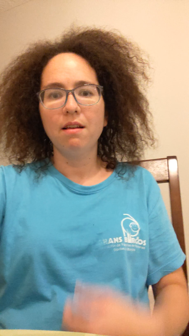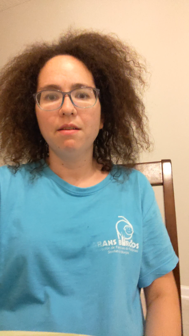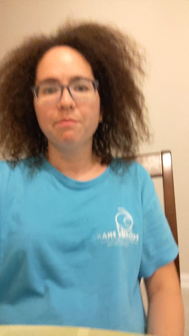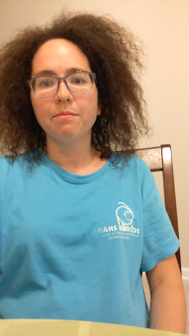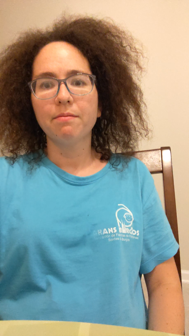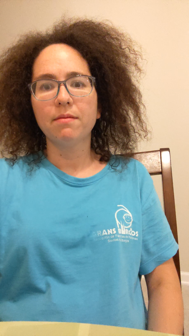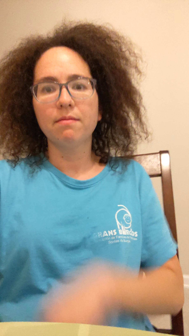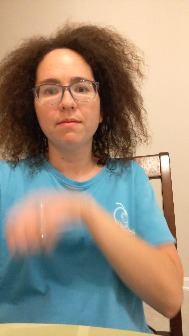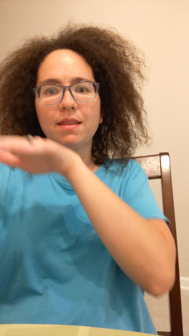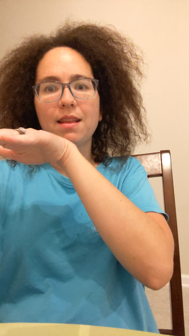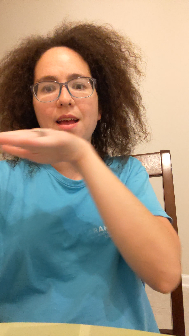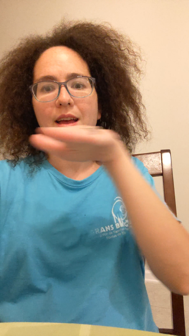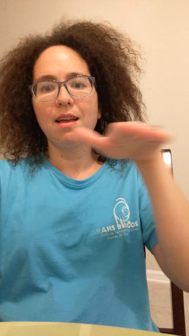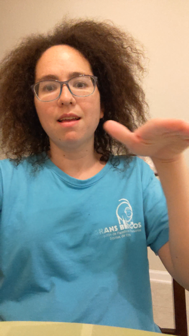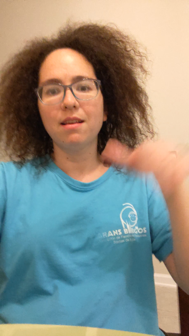nice